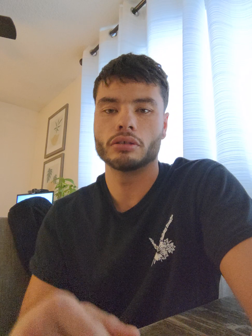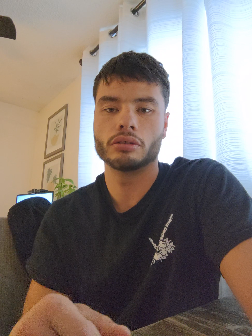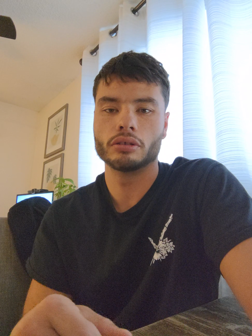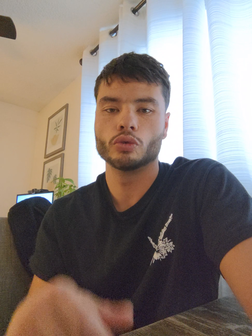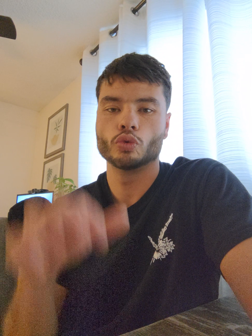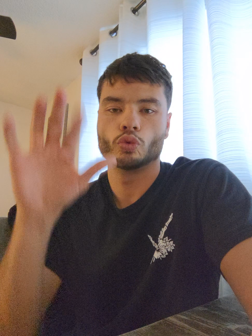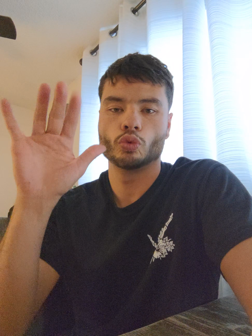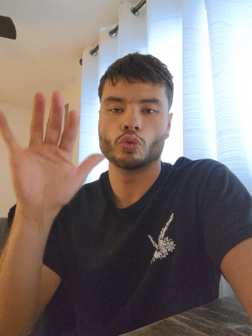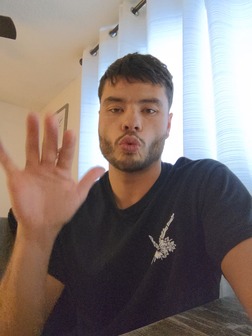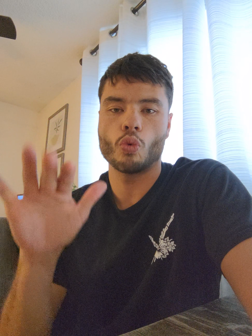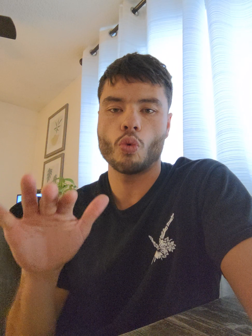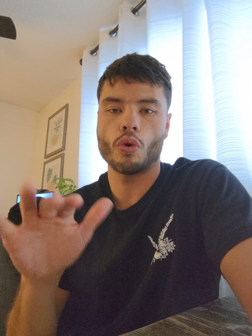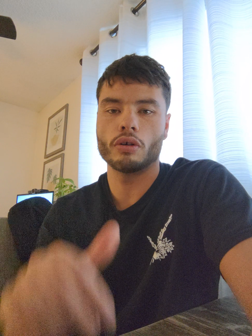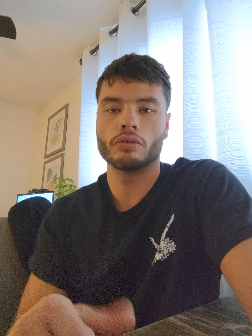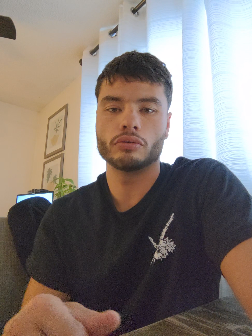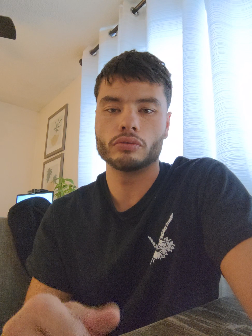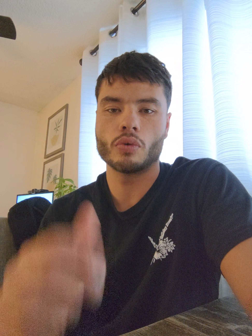snow